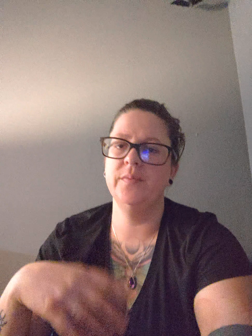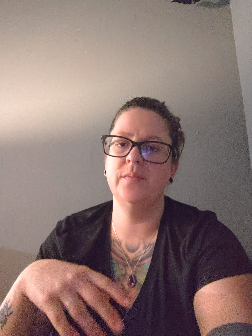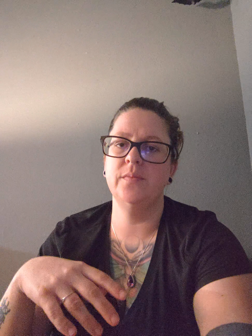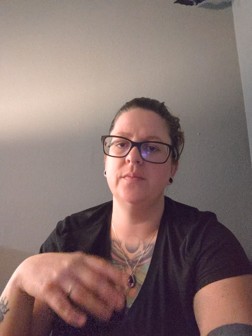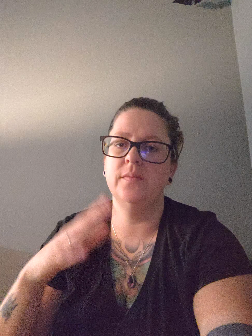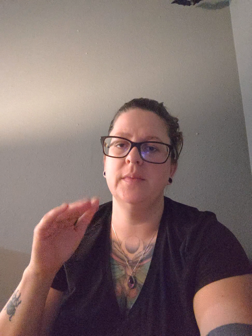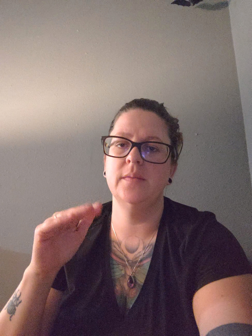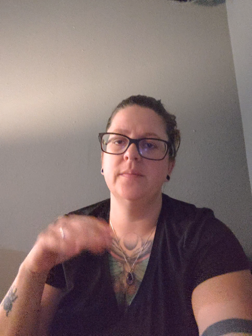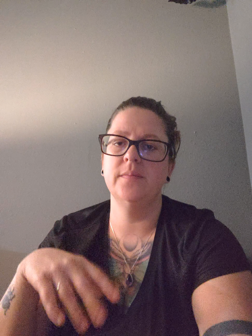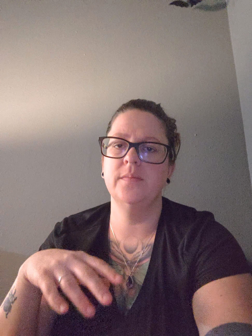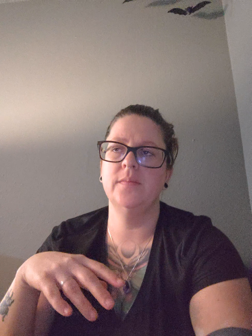bye